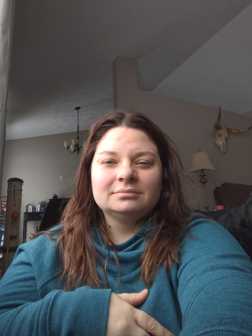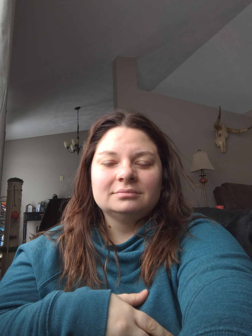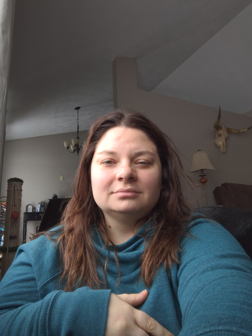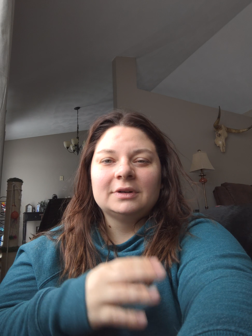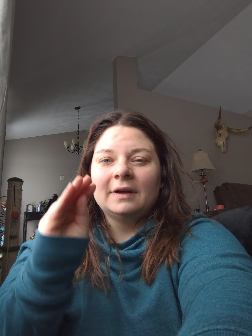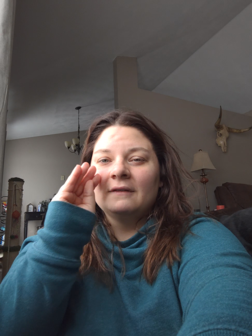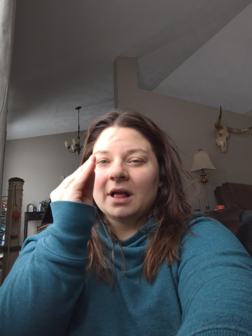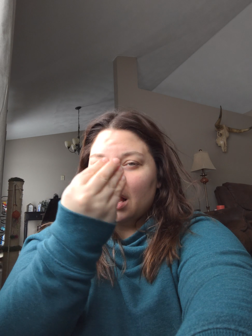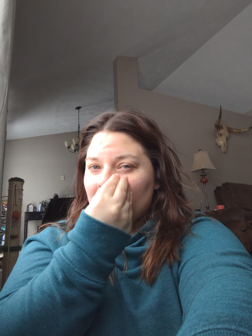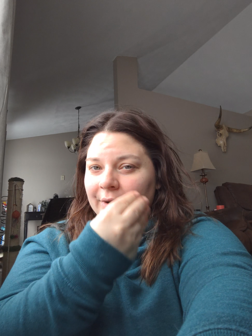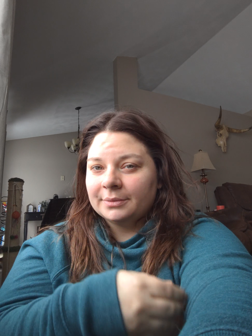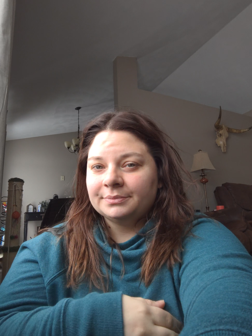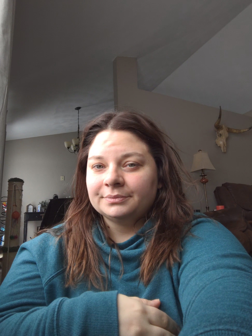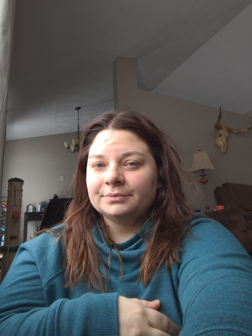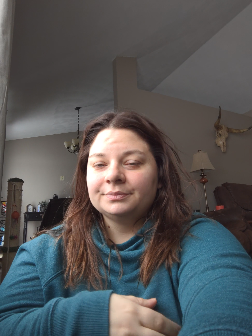flower